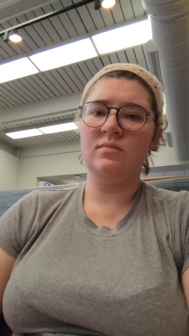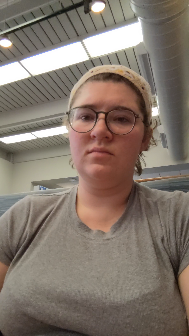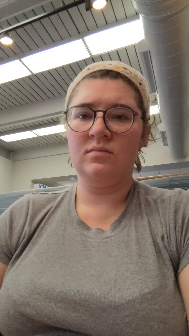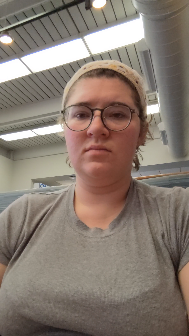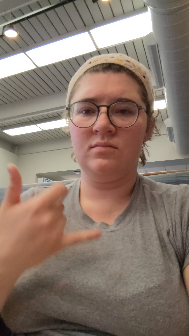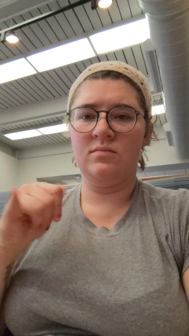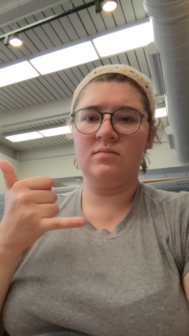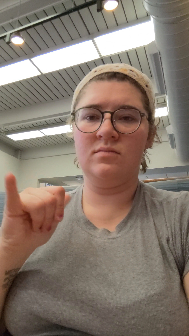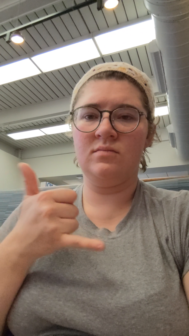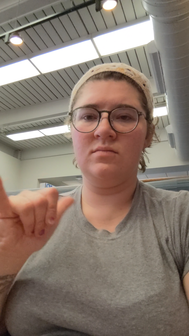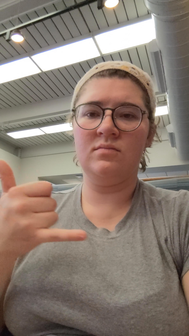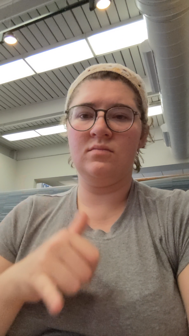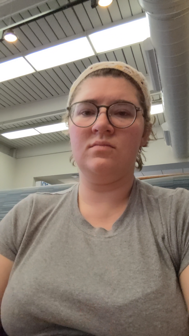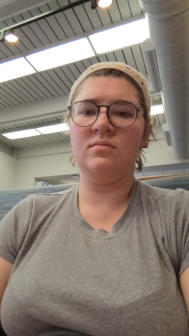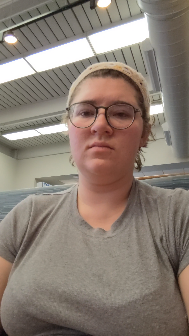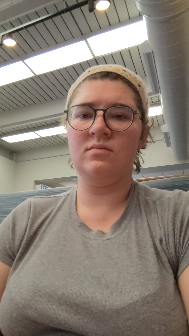play